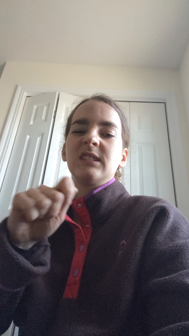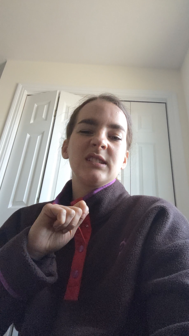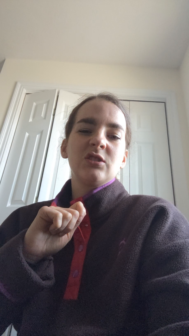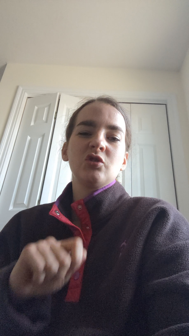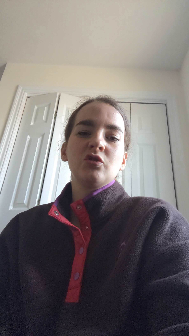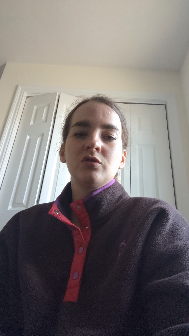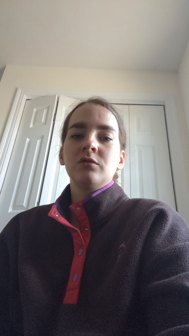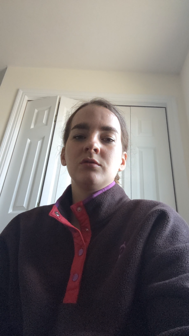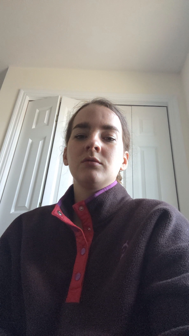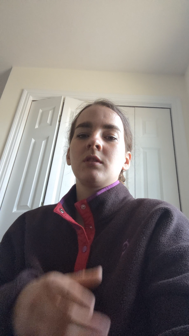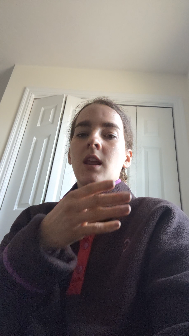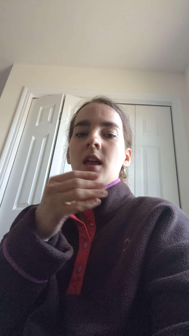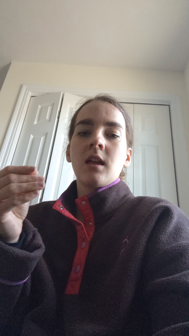and